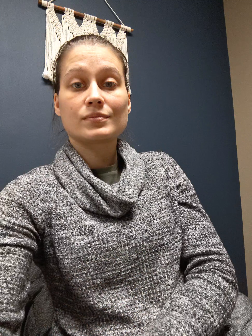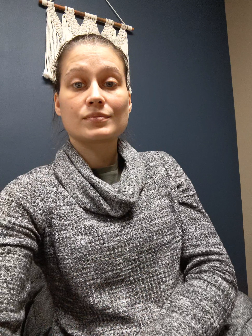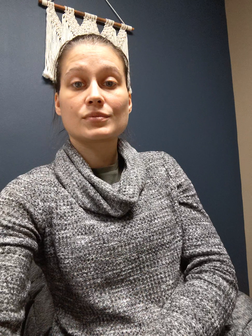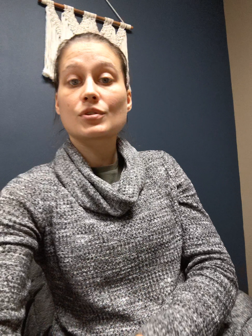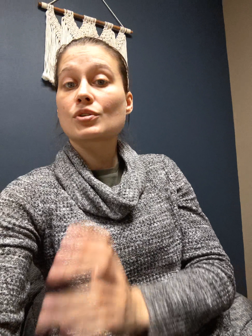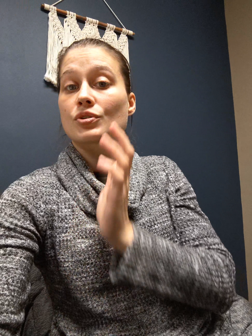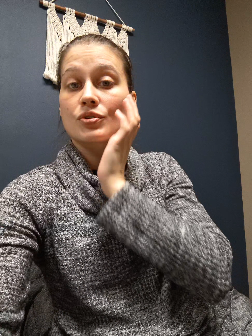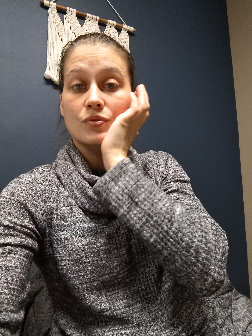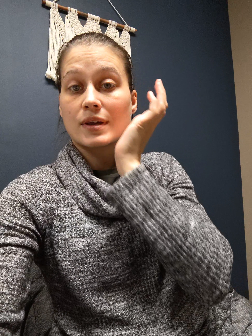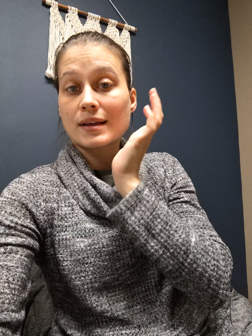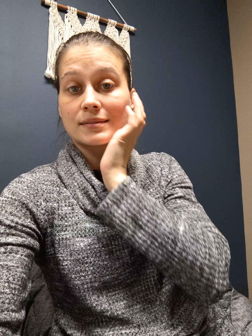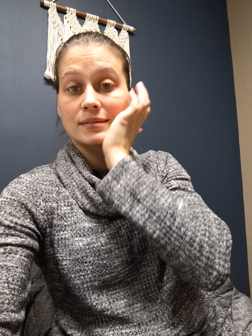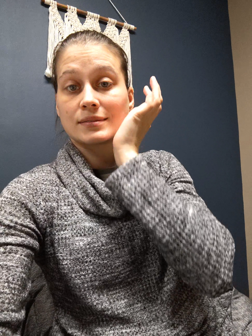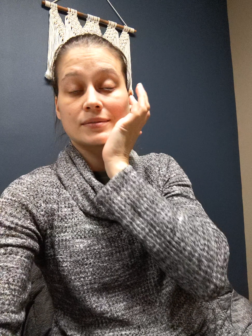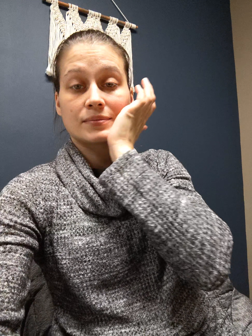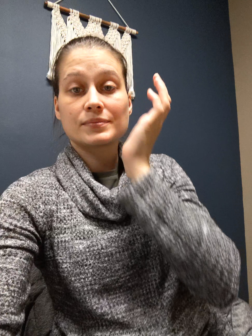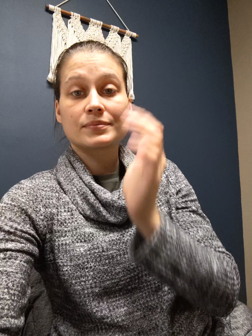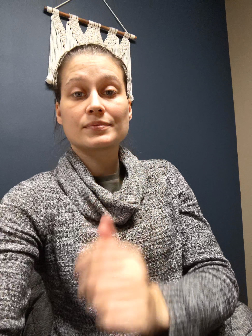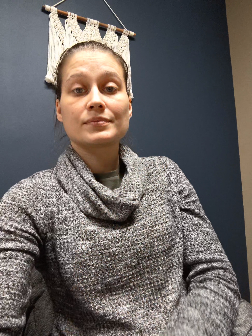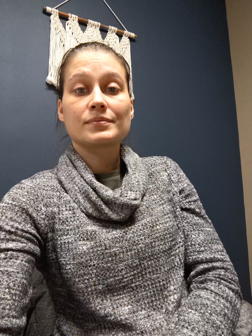grass